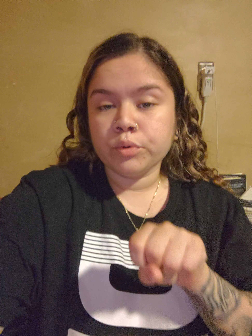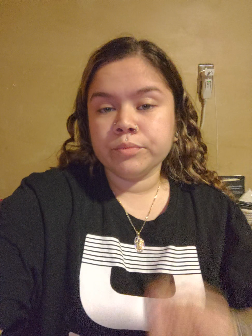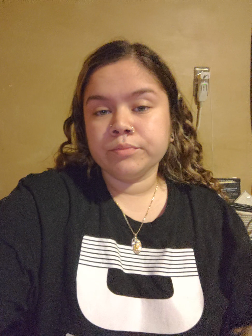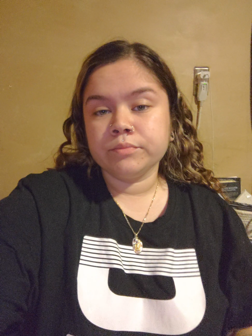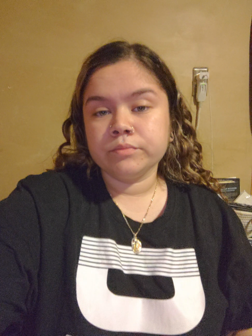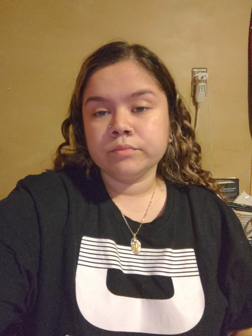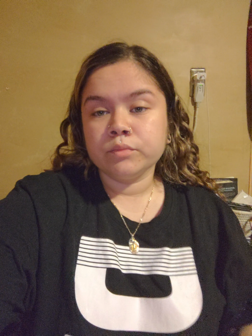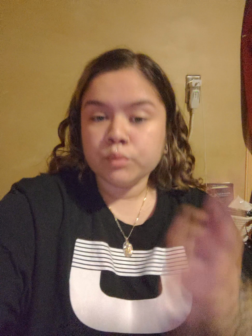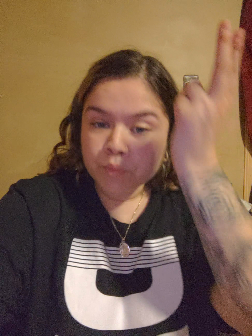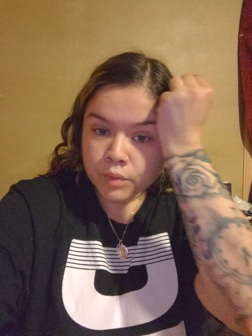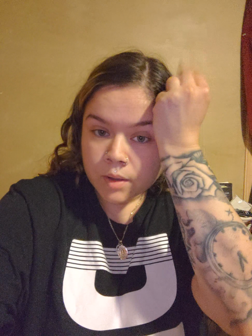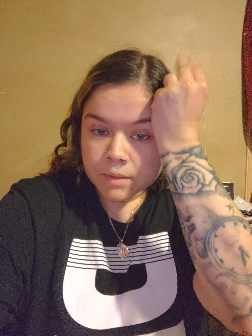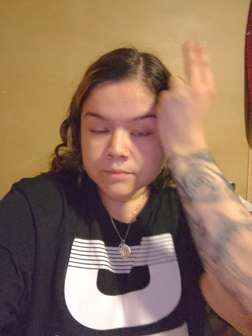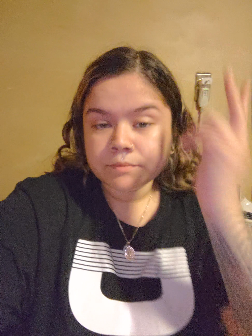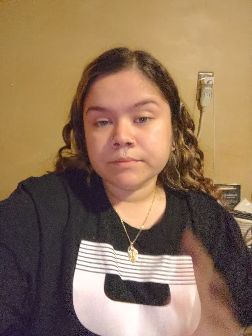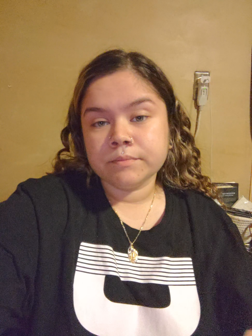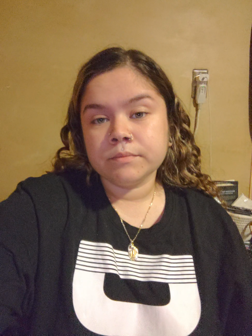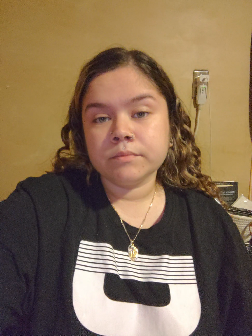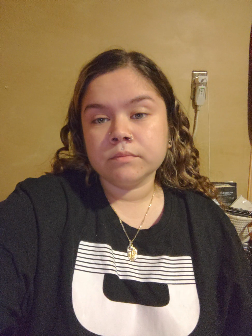rabbit